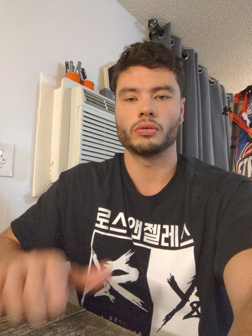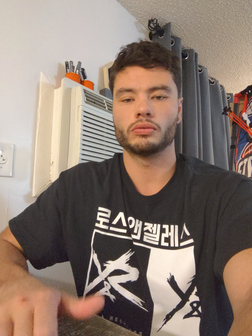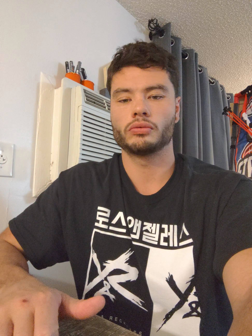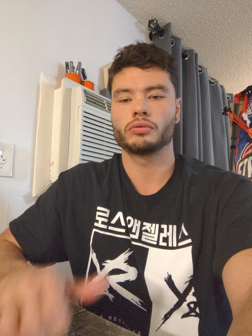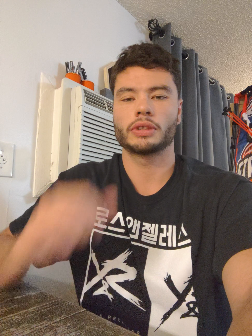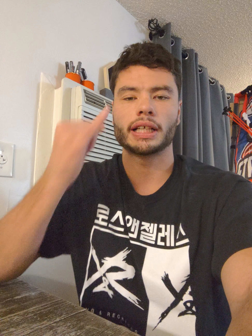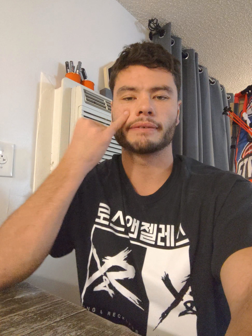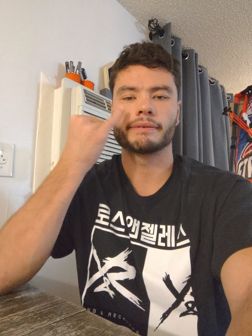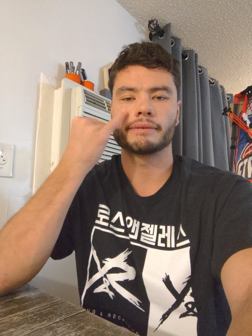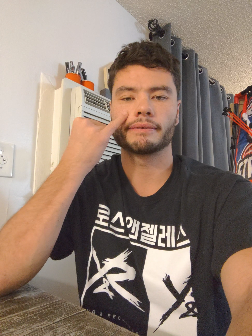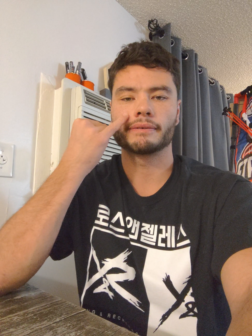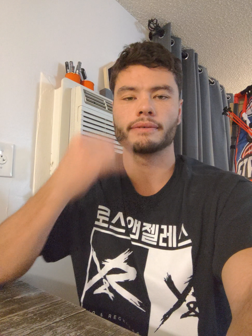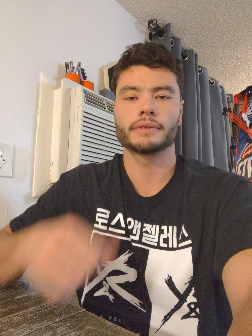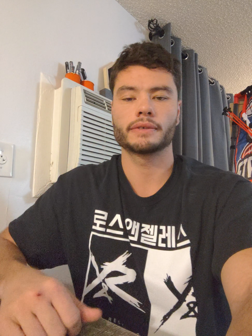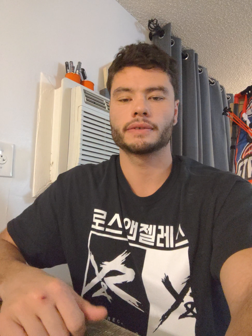if